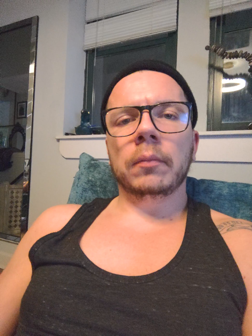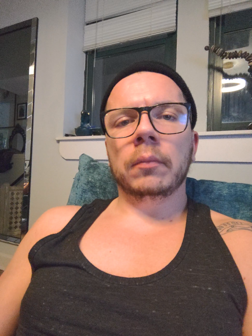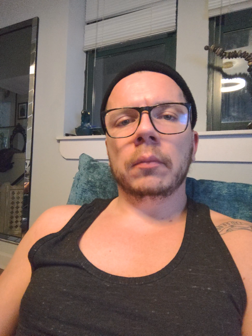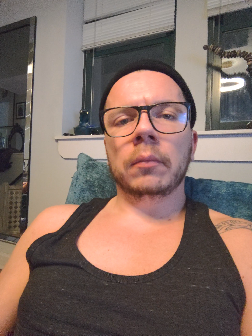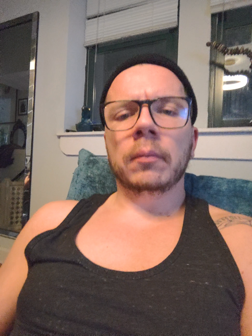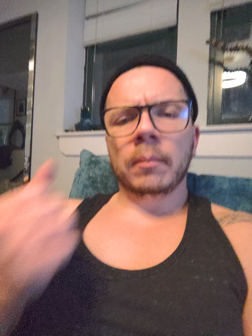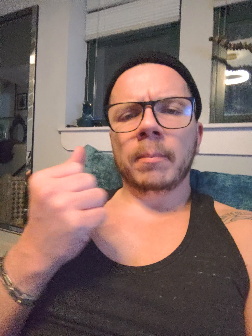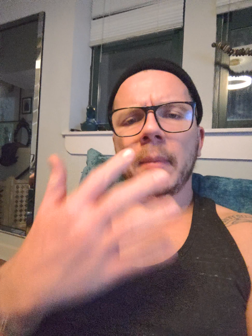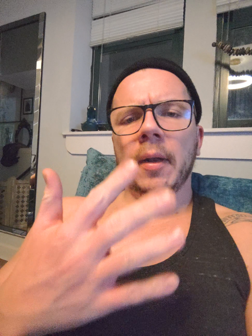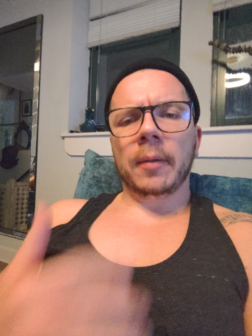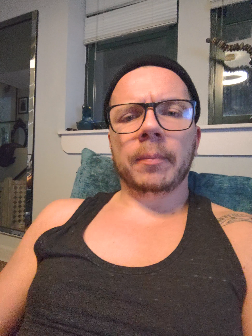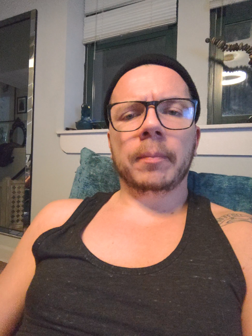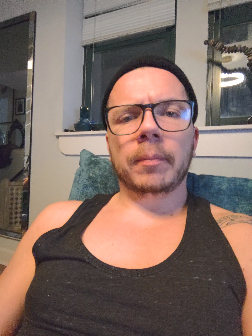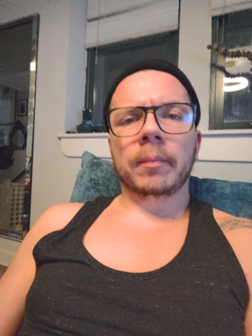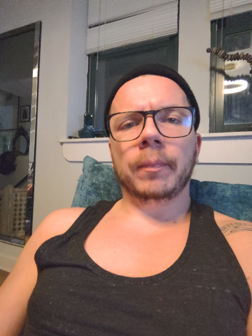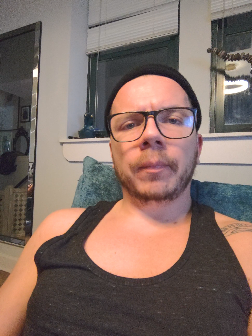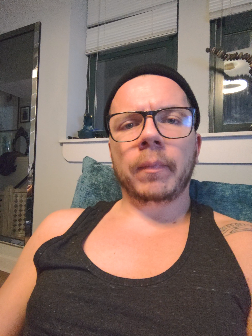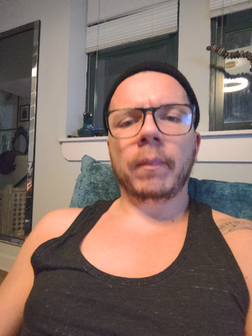many